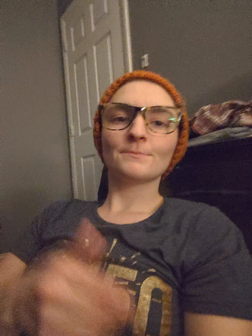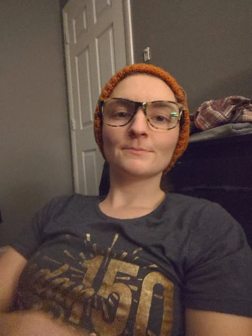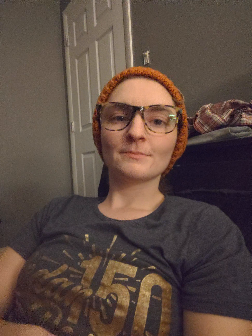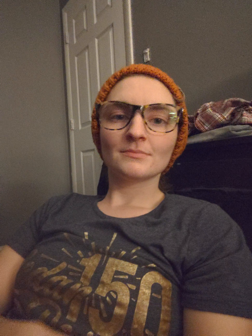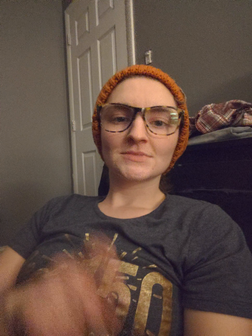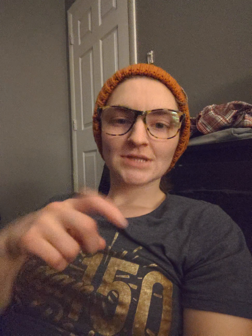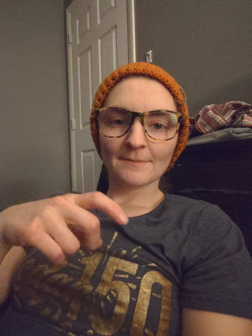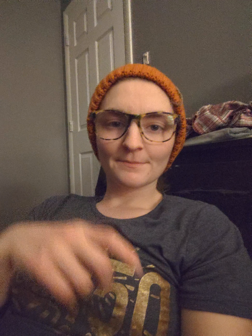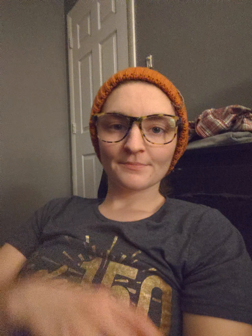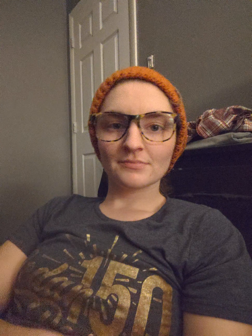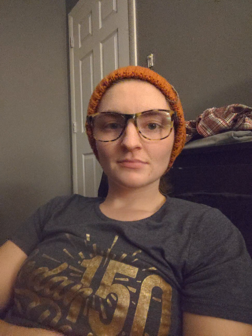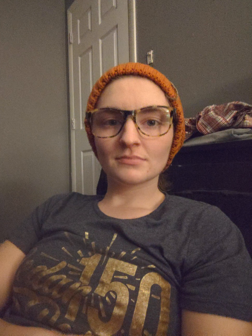time